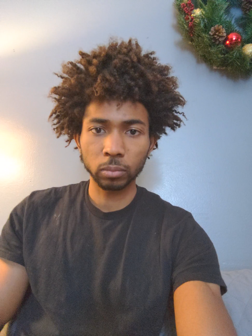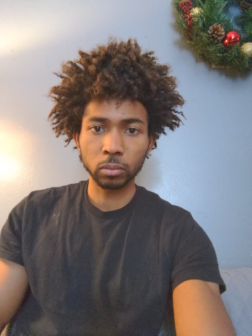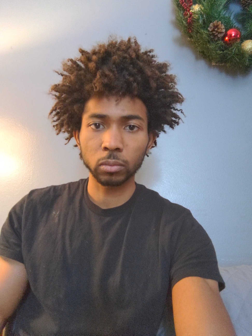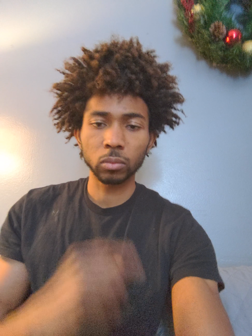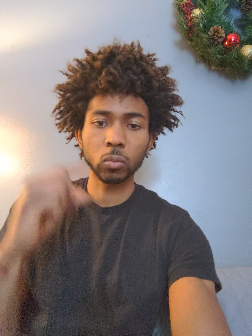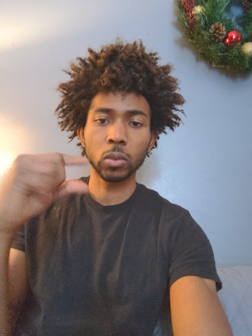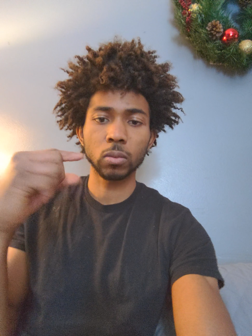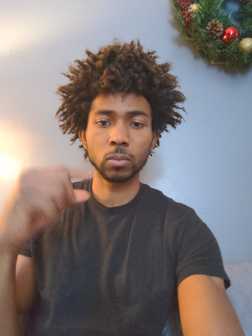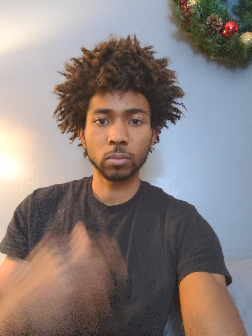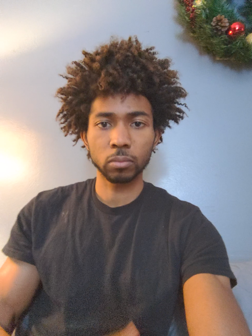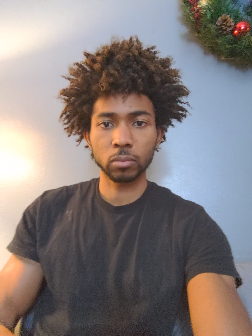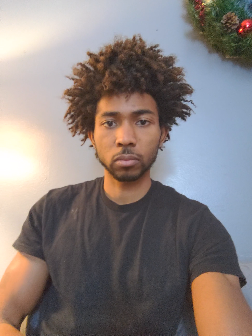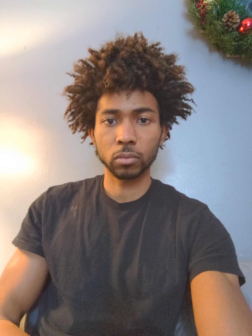green